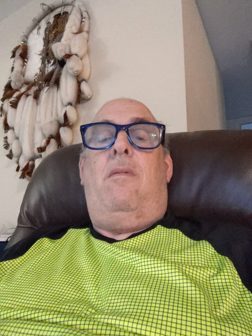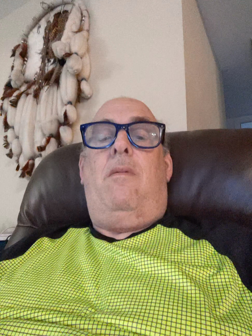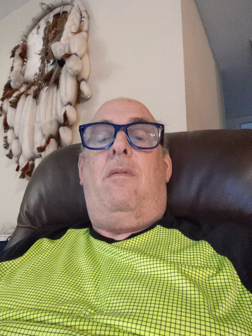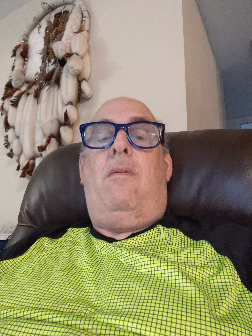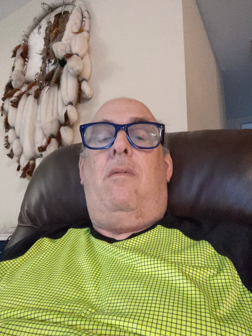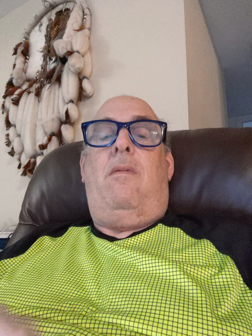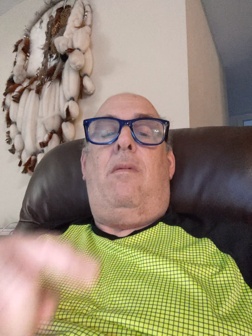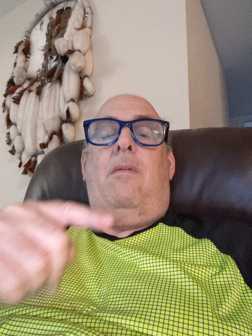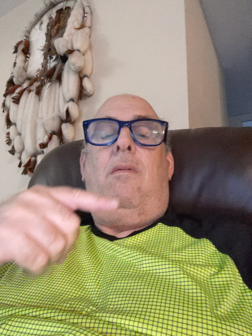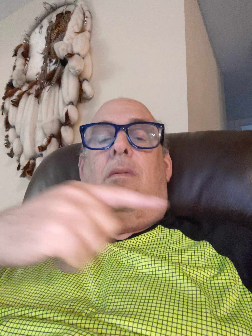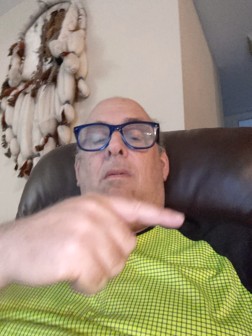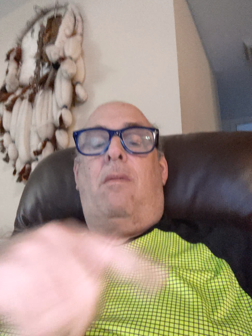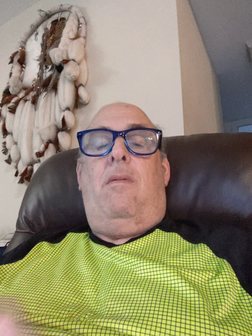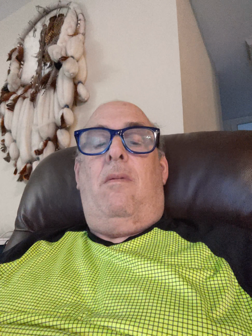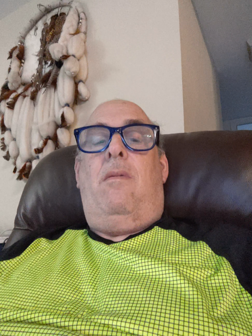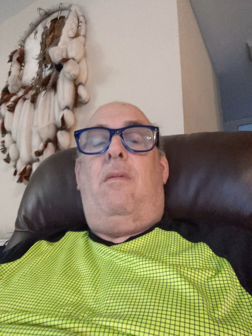he/she/it